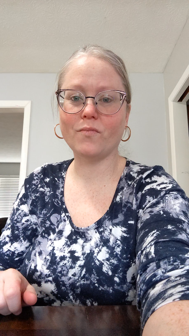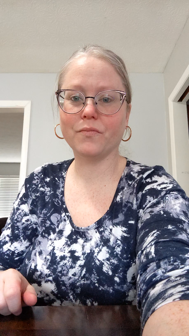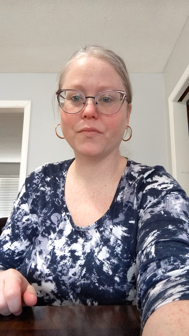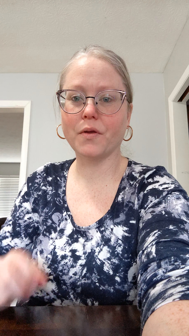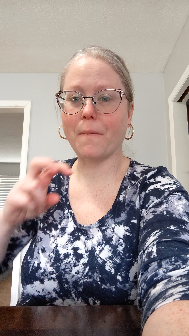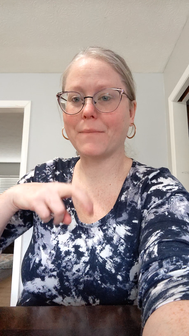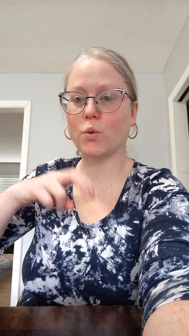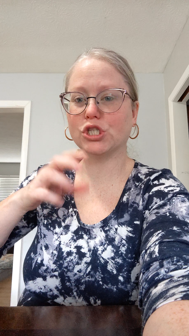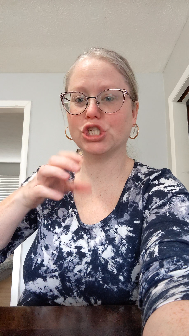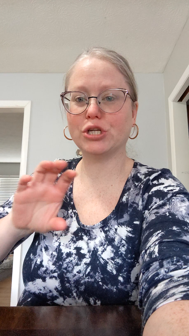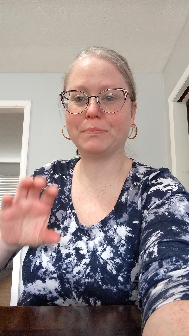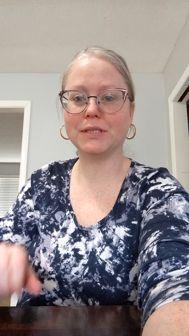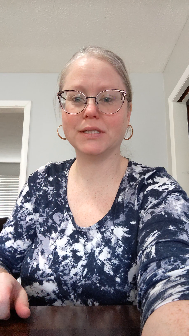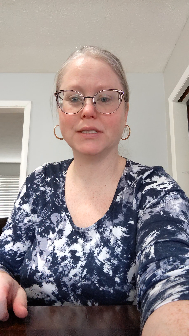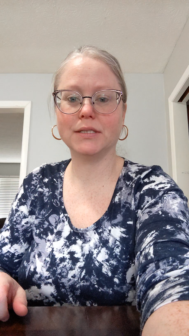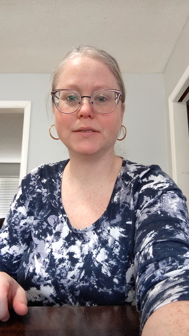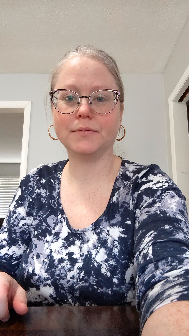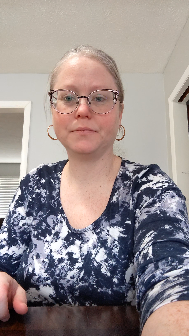potato chip